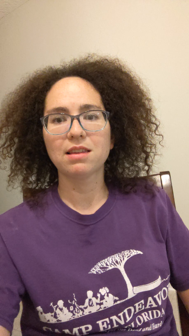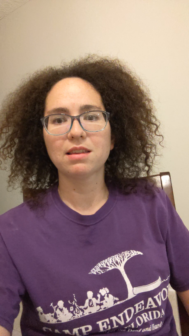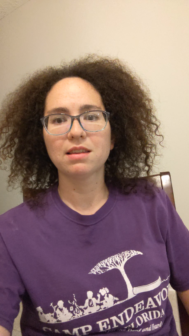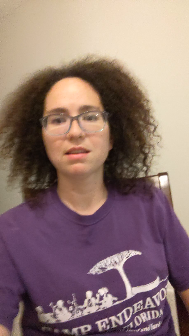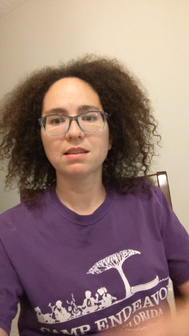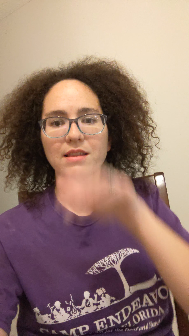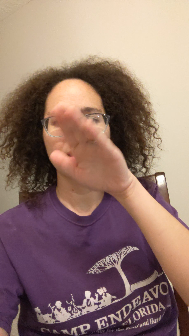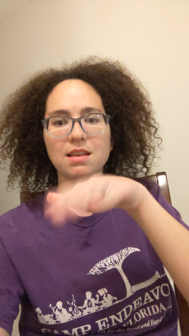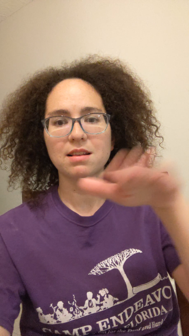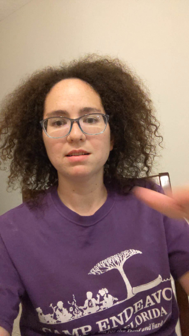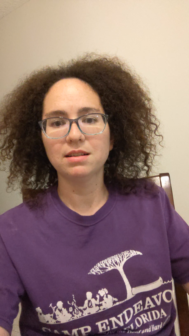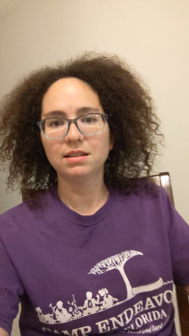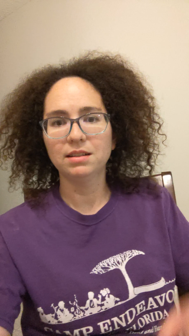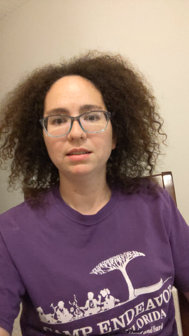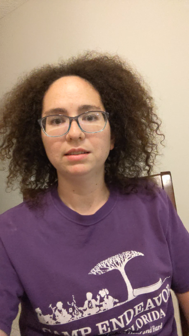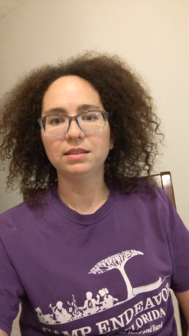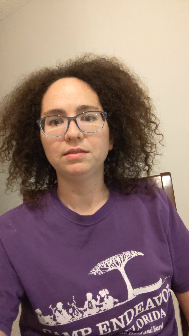children